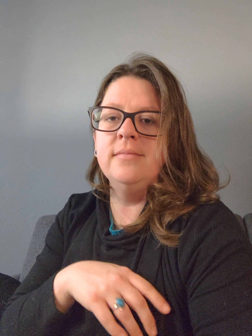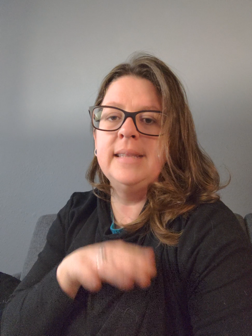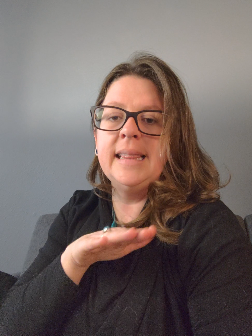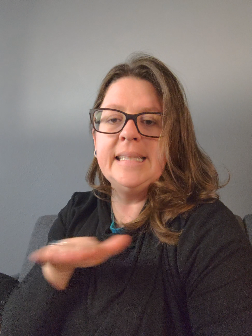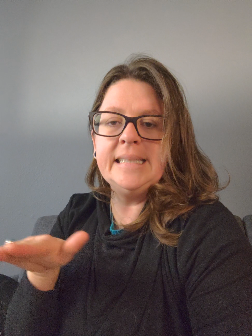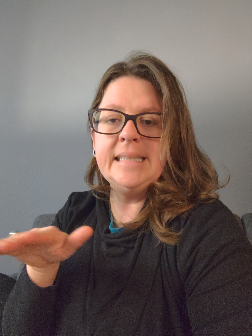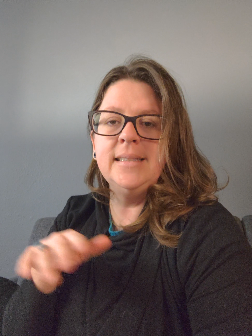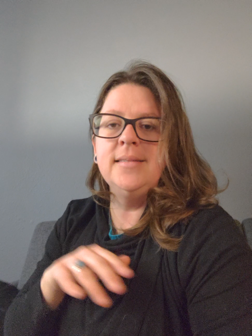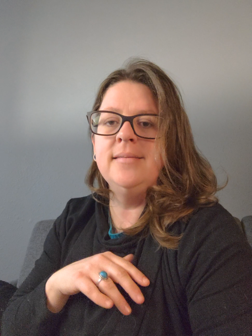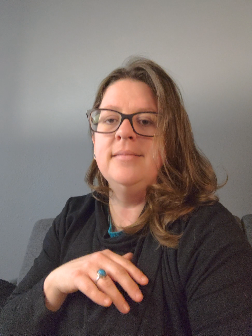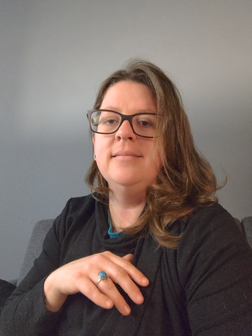clean